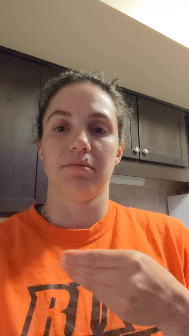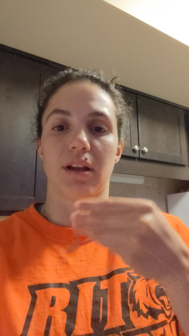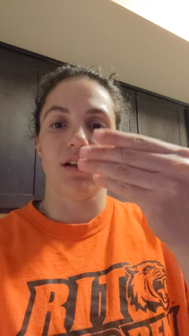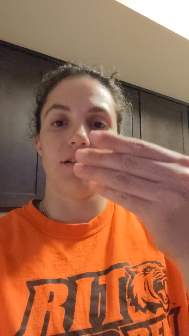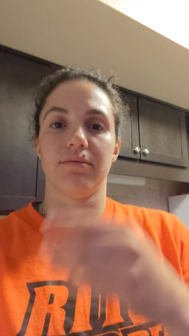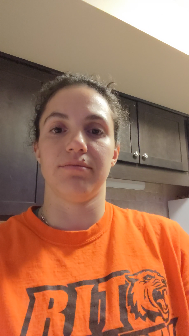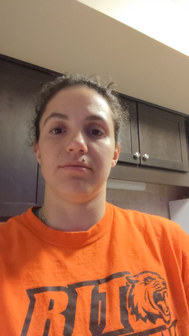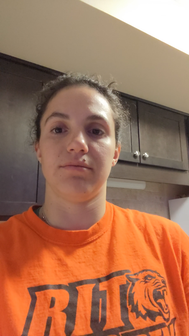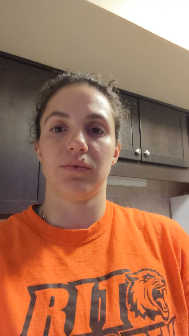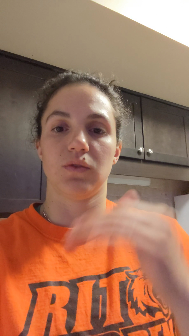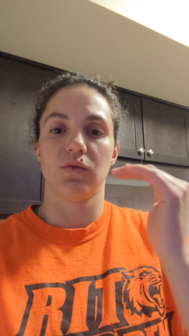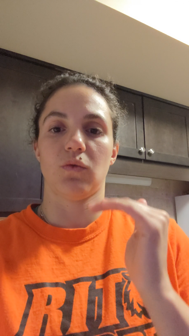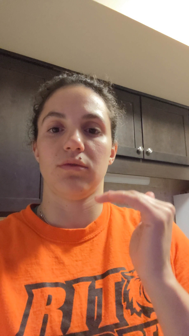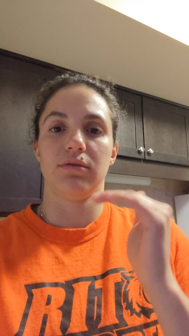short